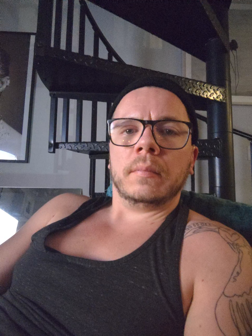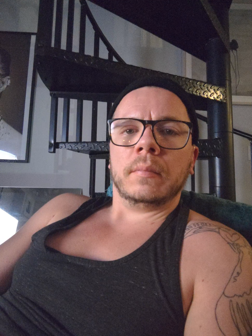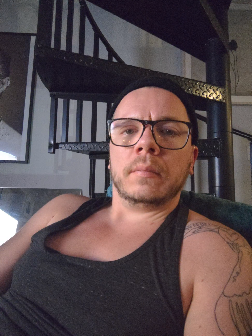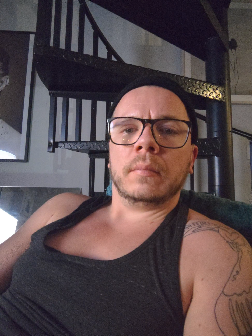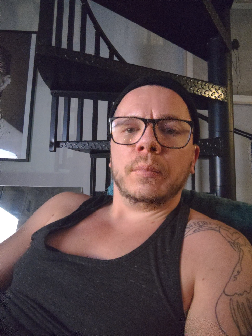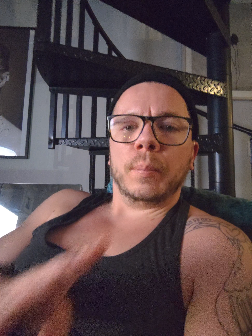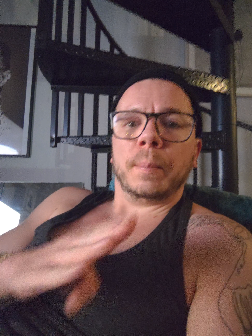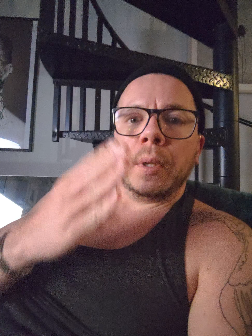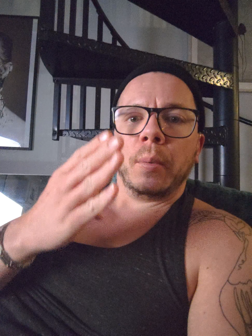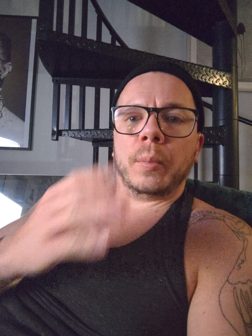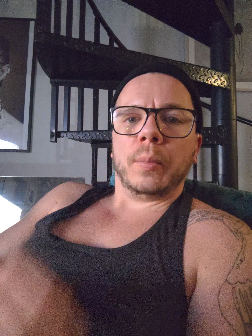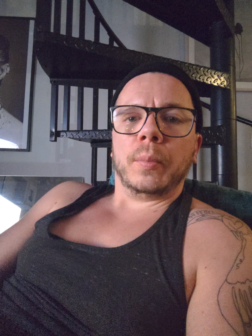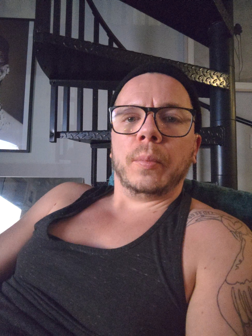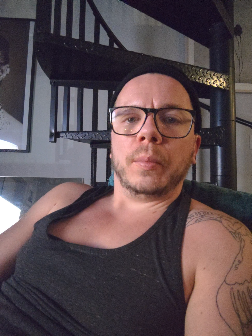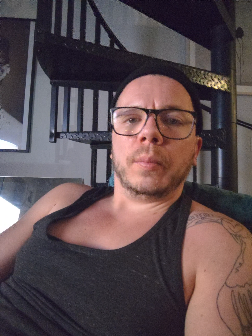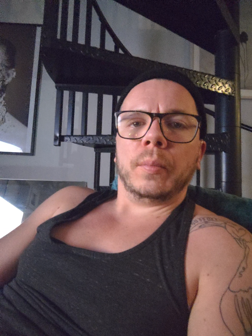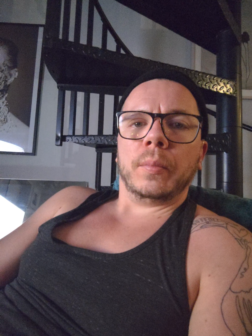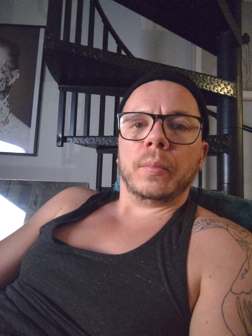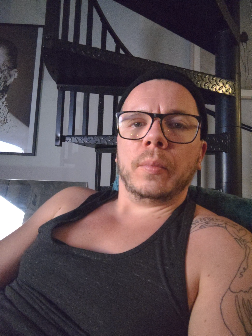blue